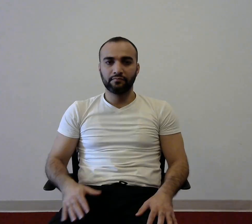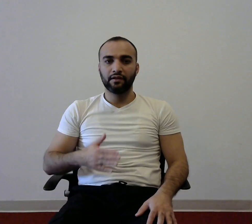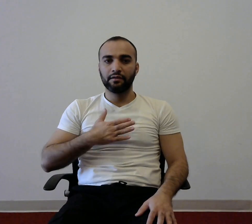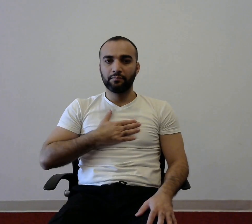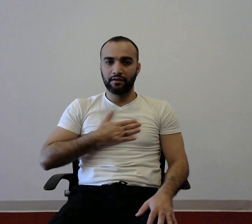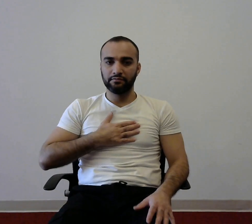mən